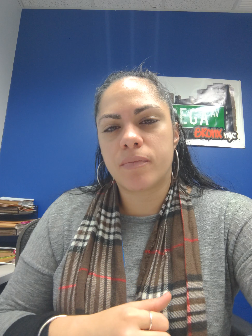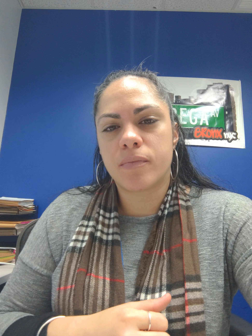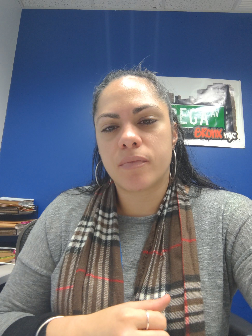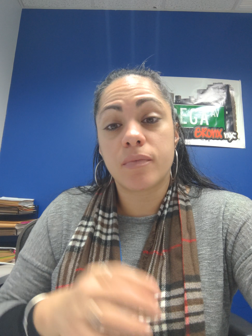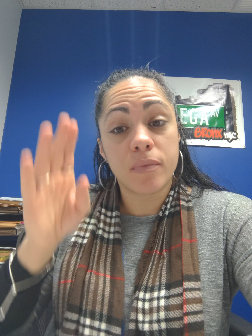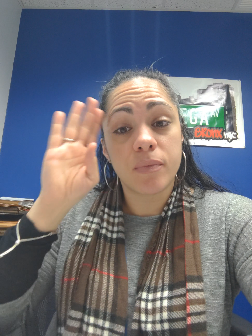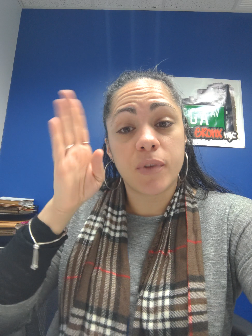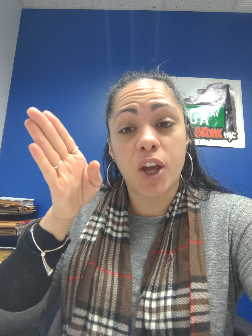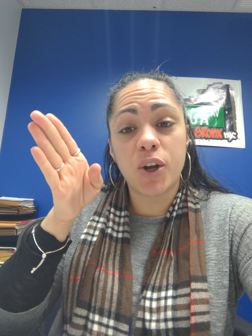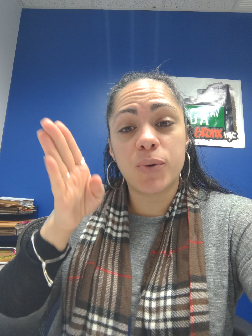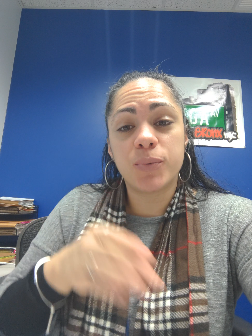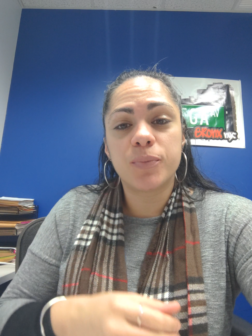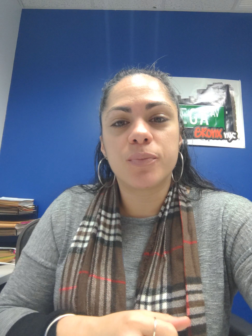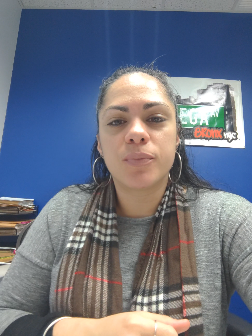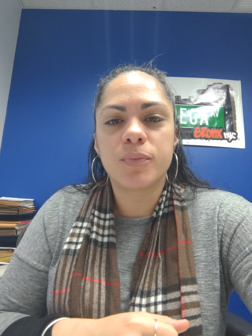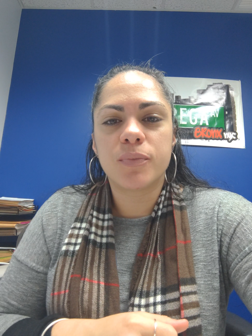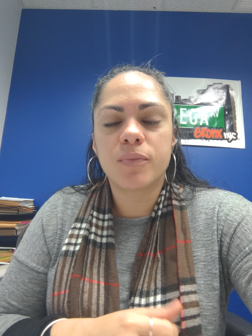hello